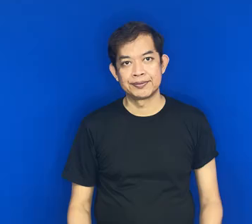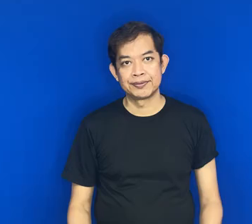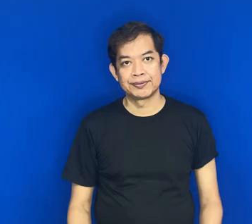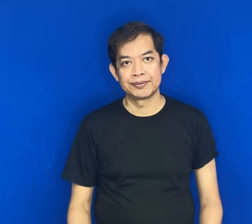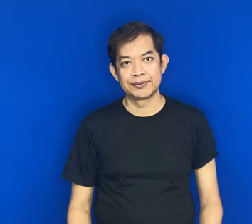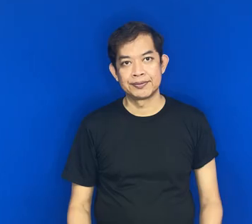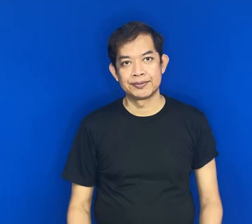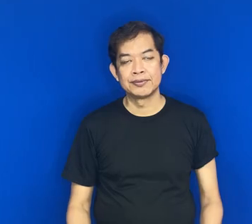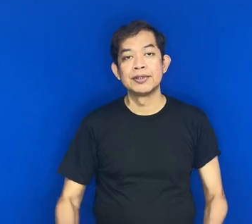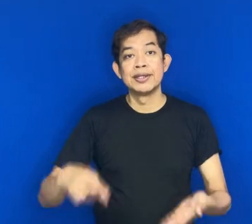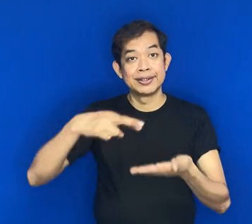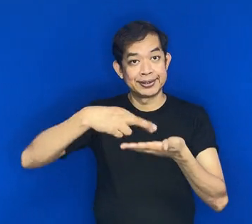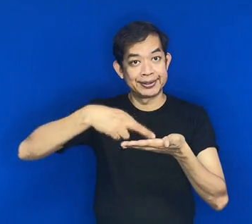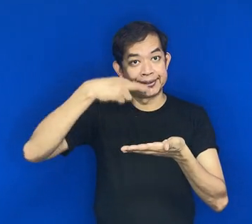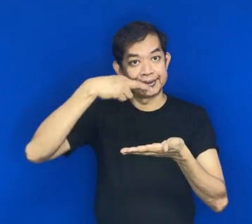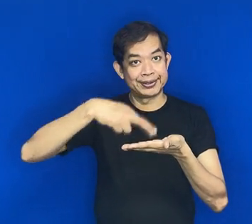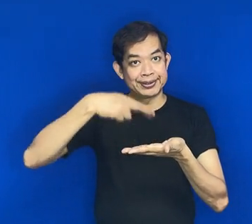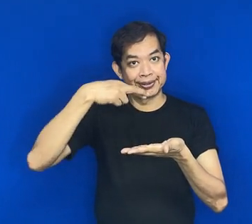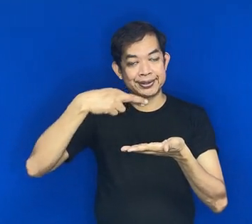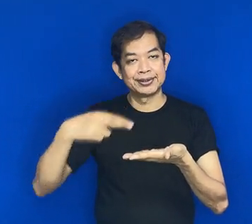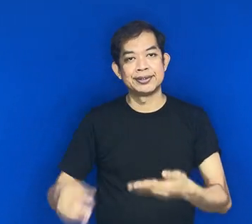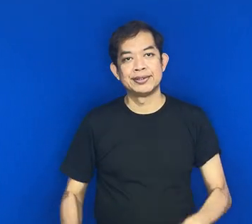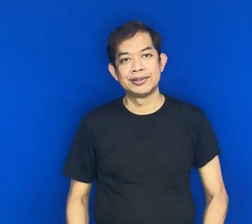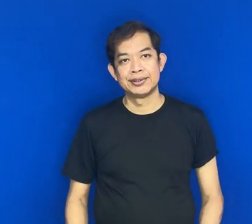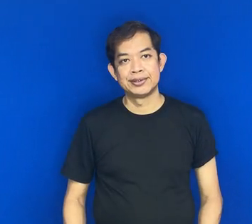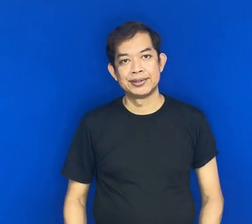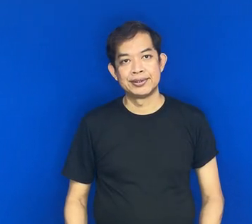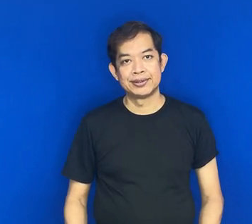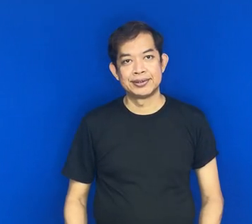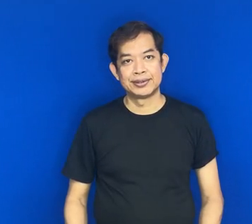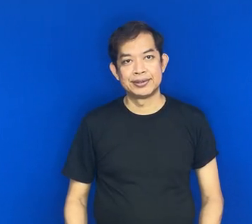rice